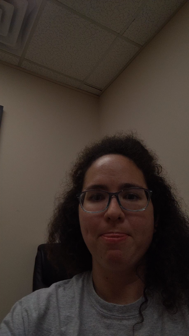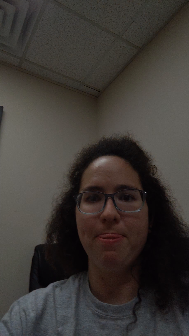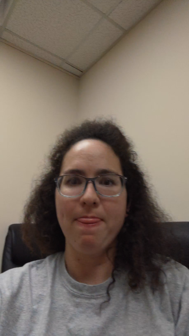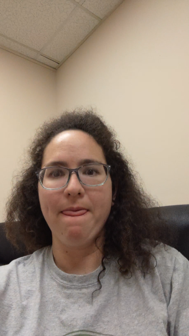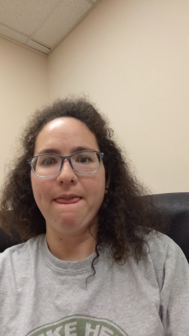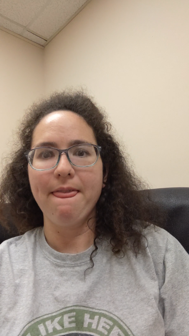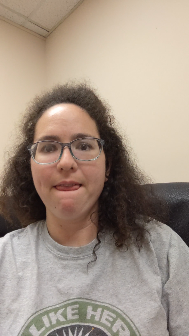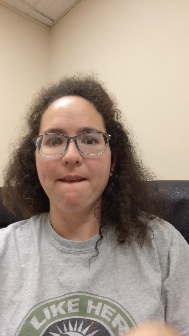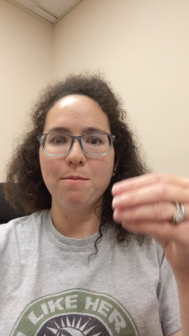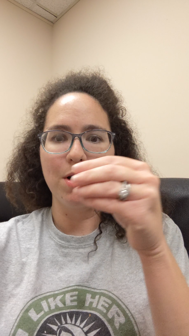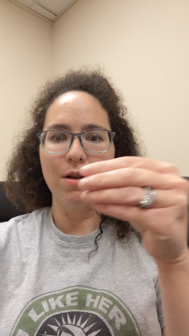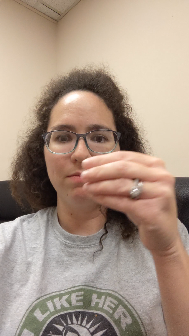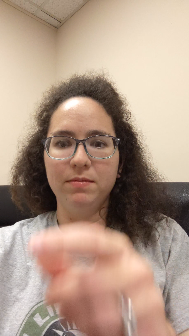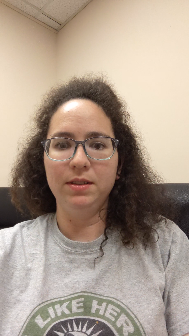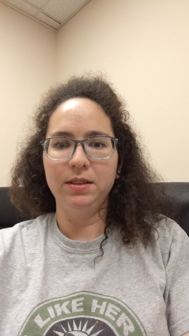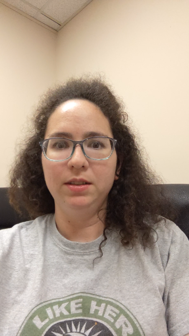more